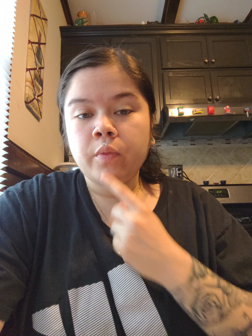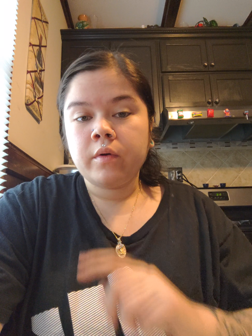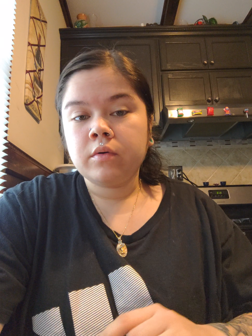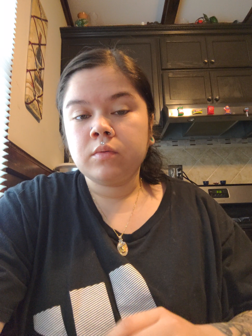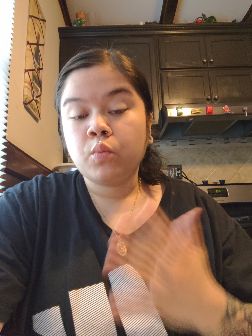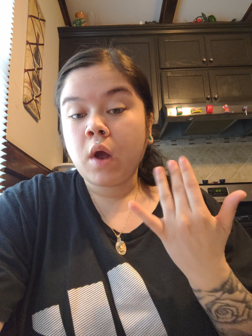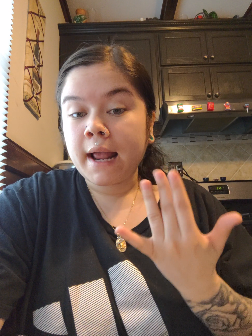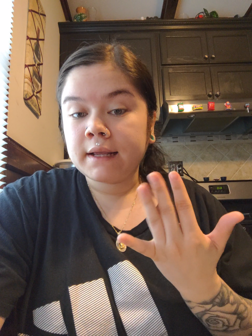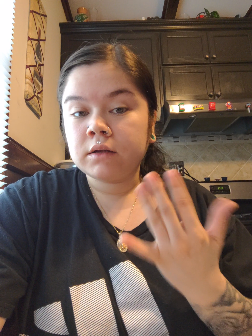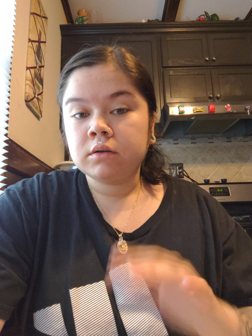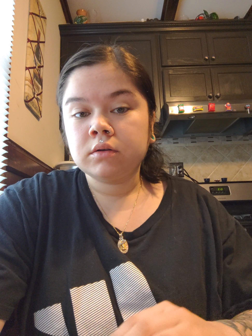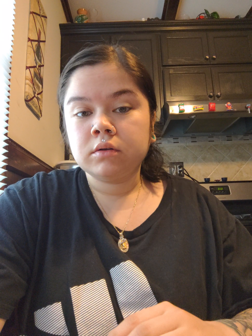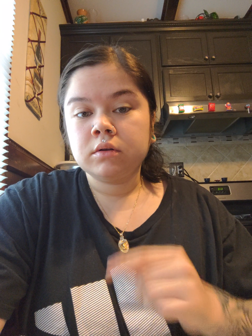wait